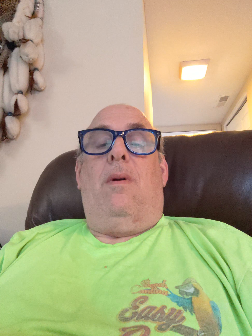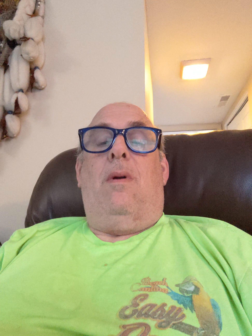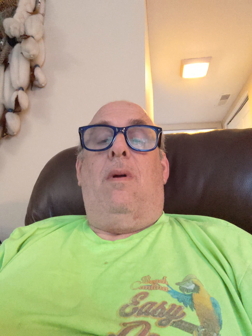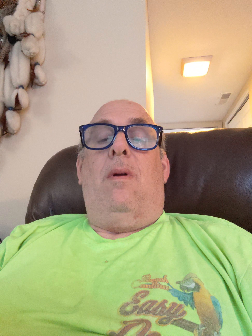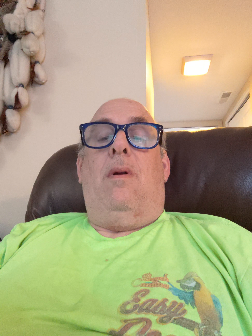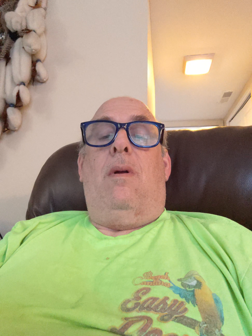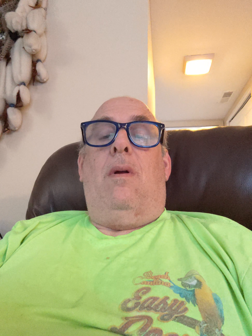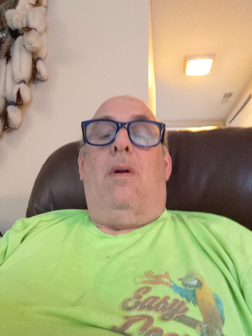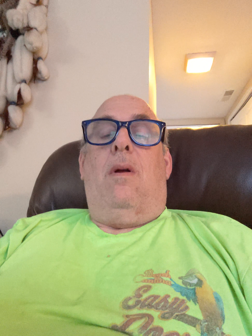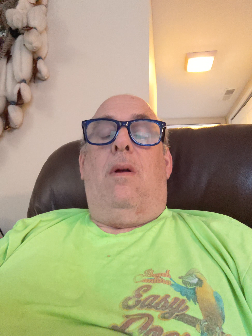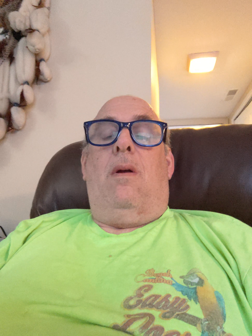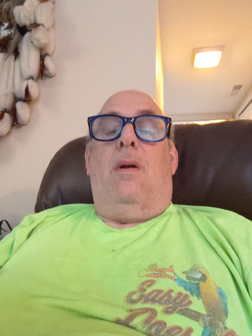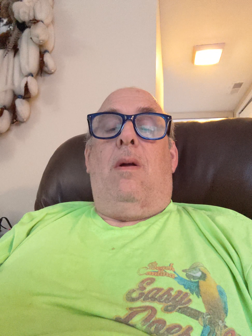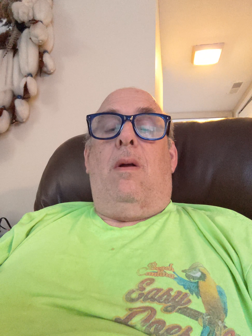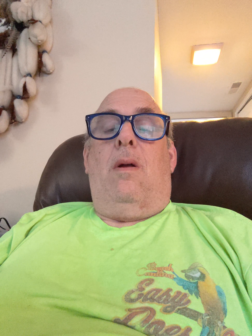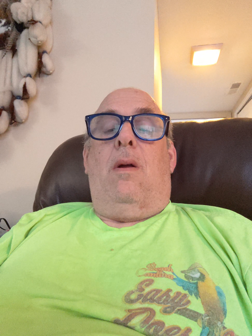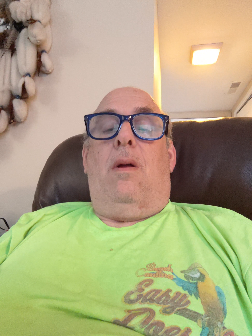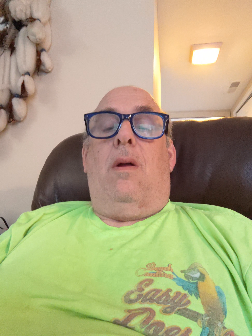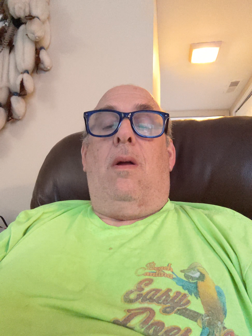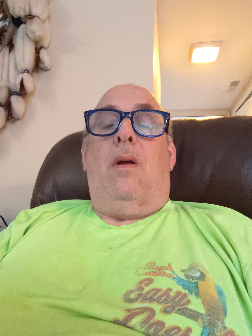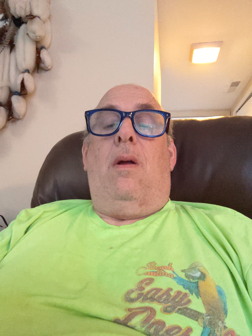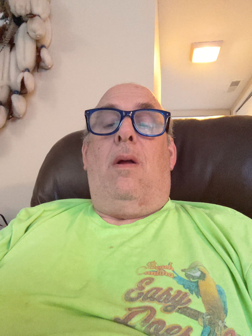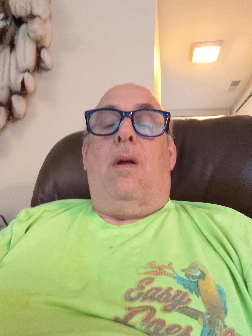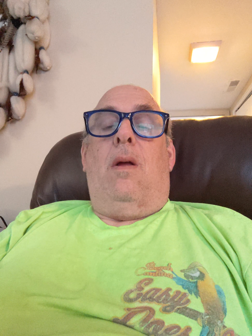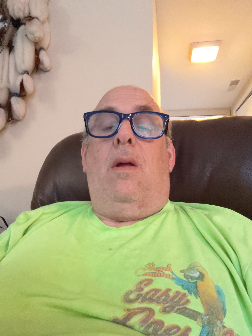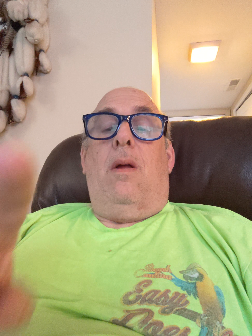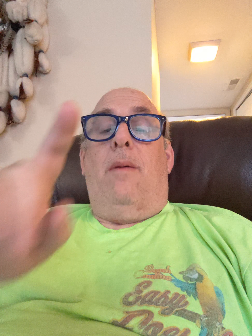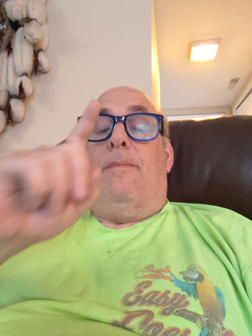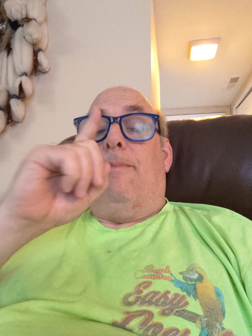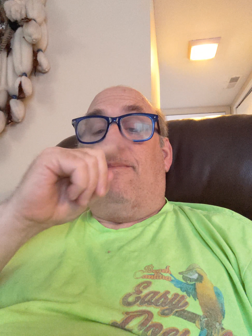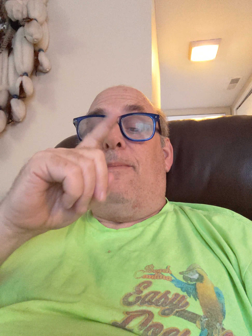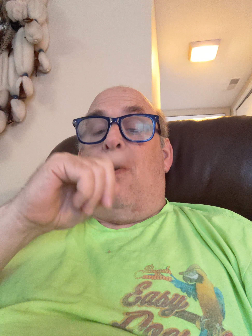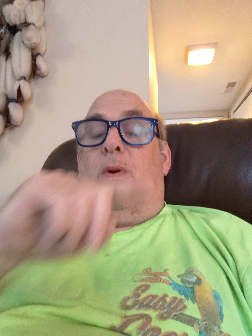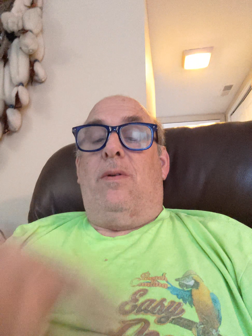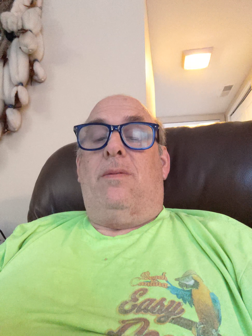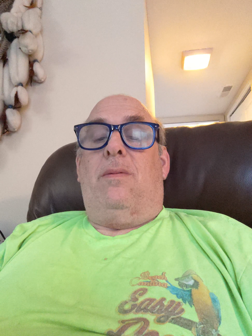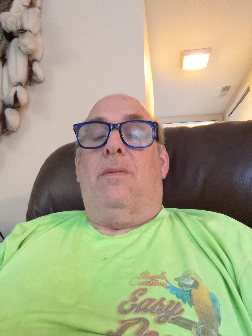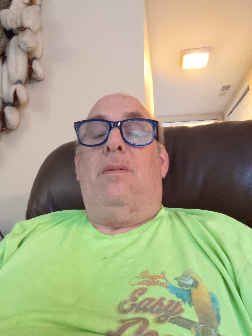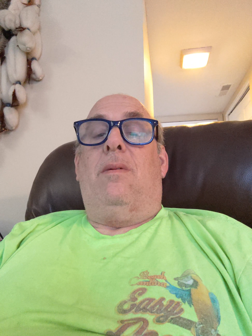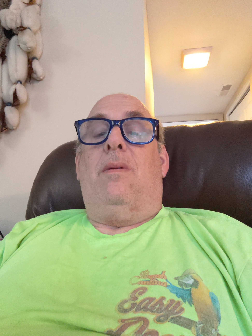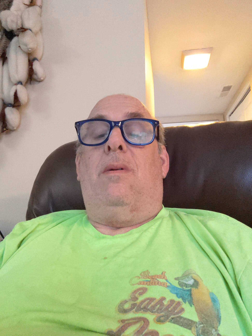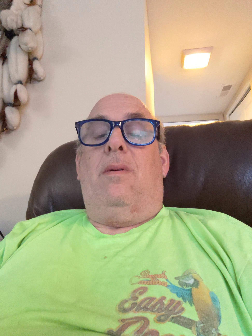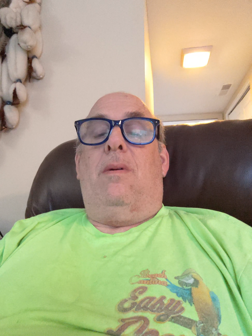mouse